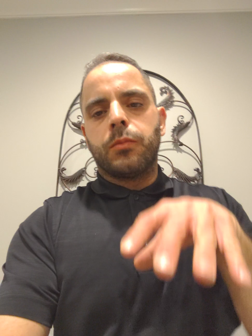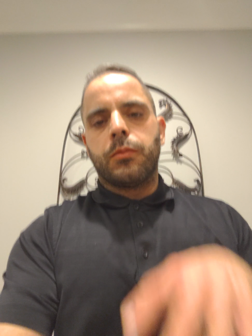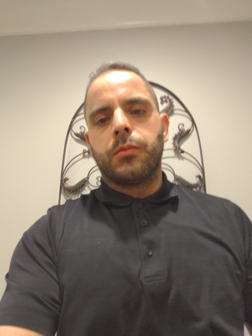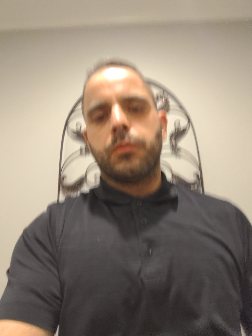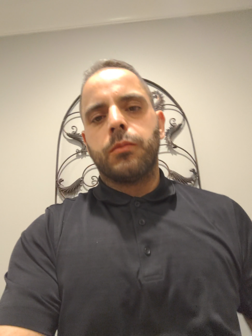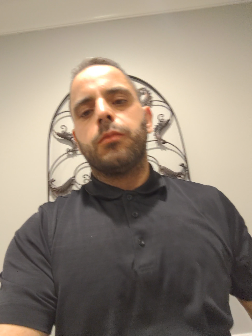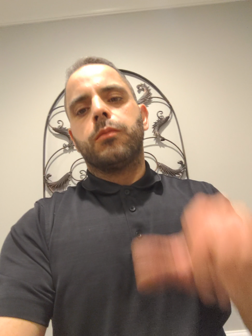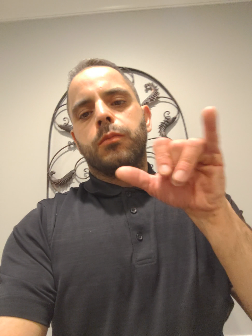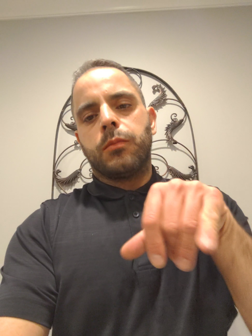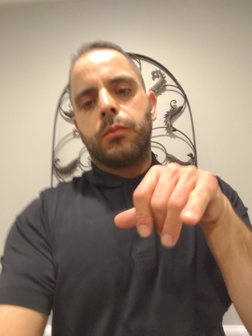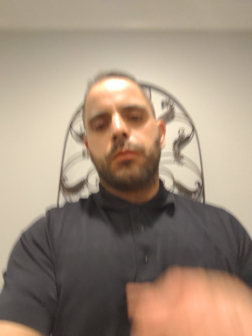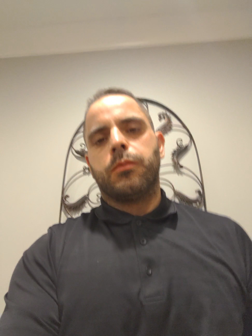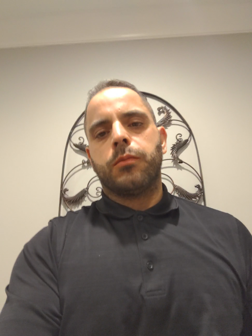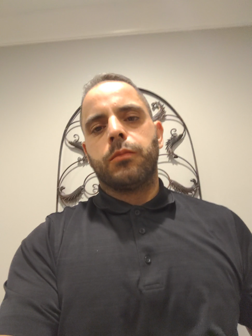that